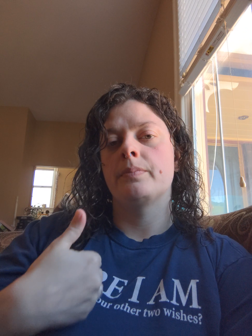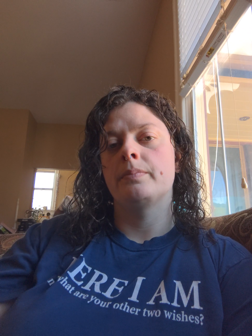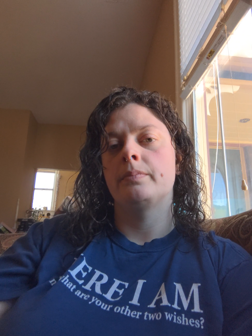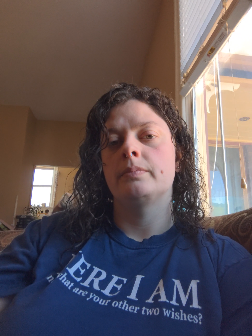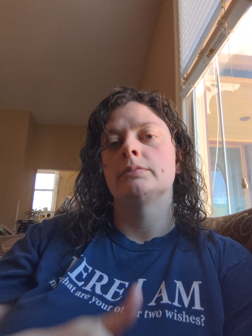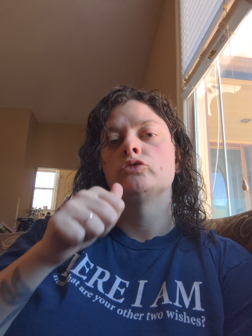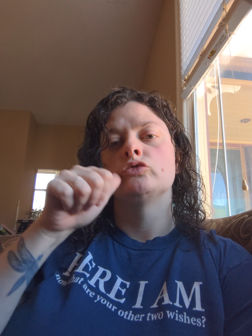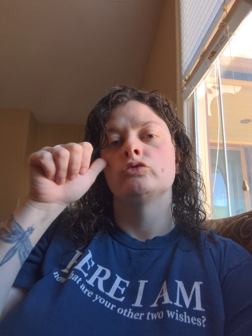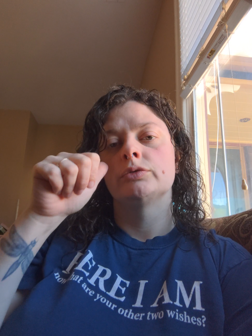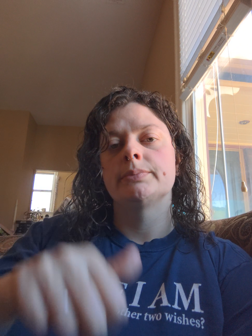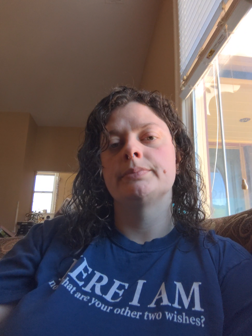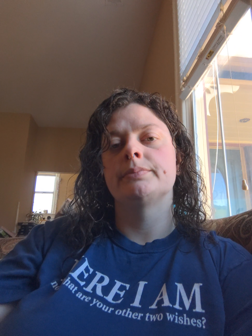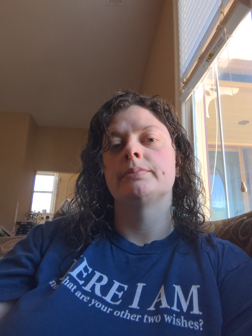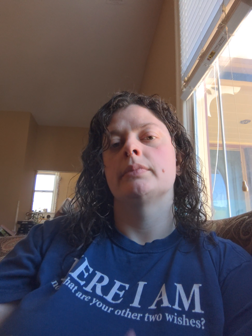yesterday